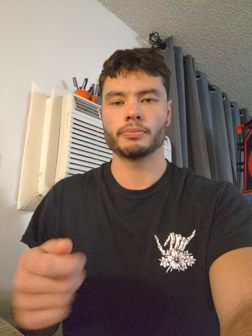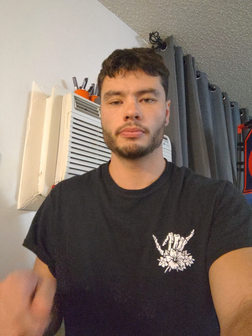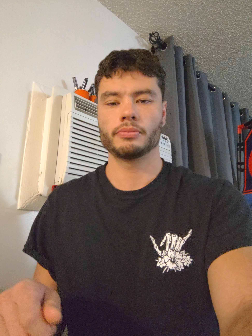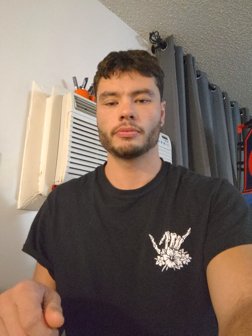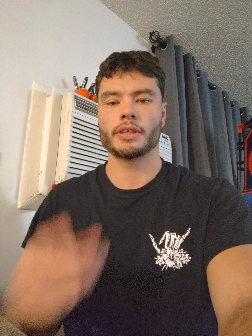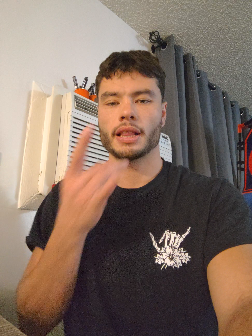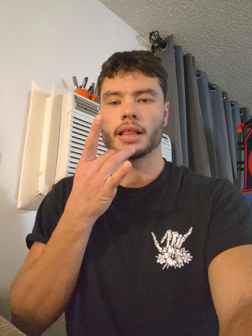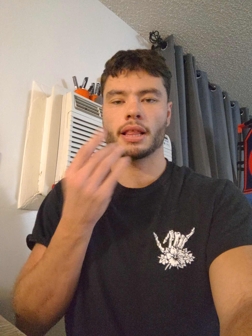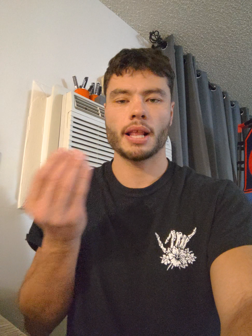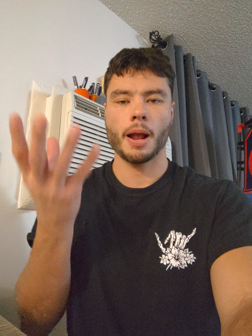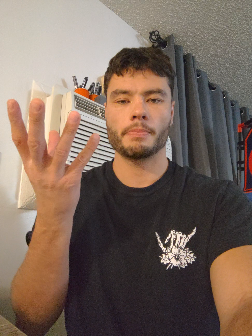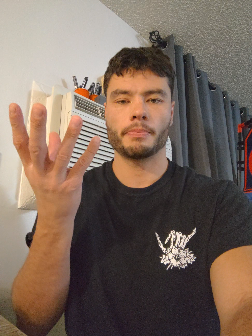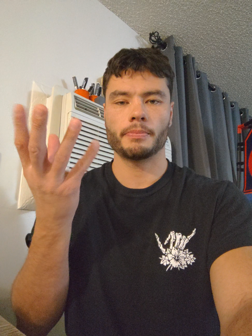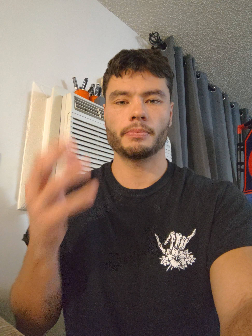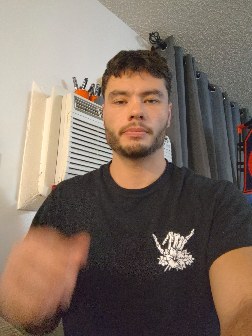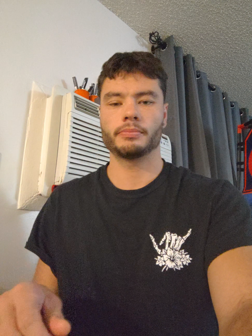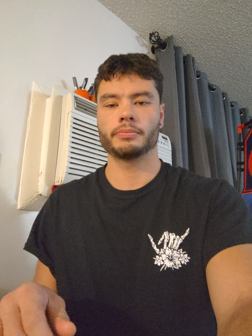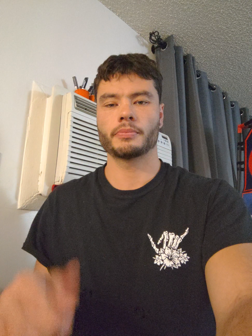lamp